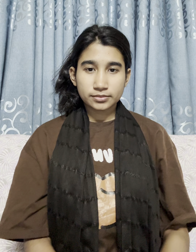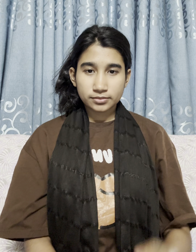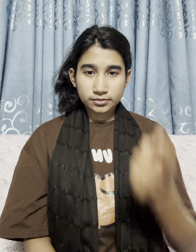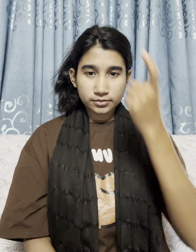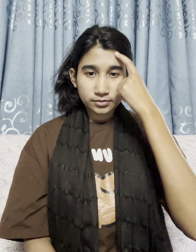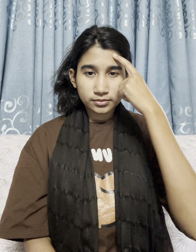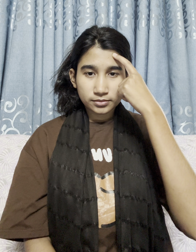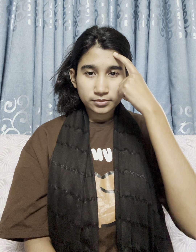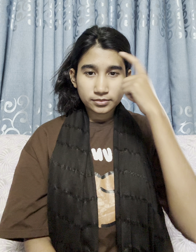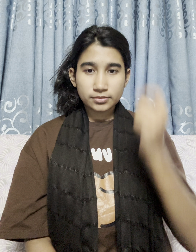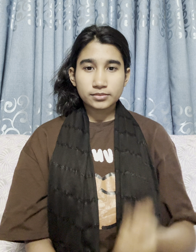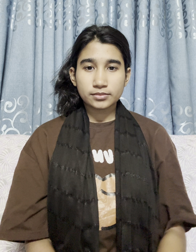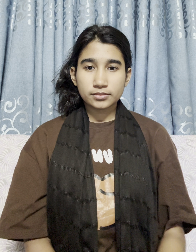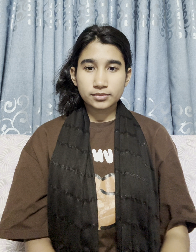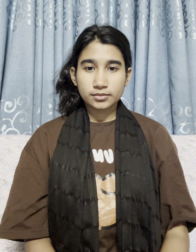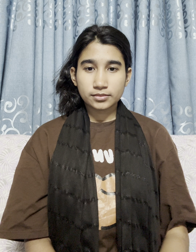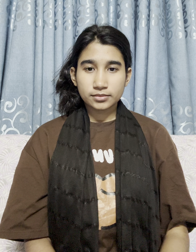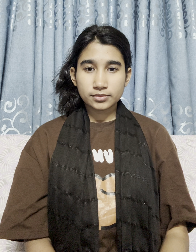জানা